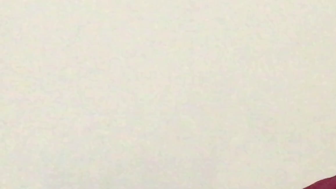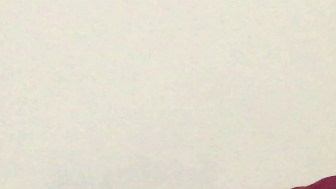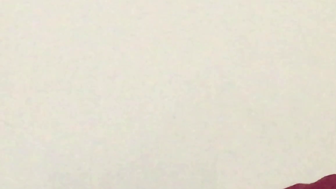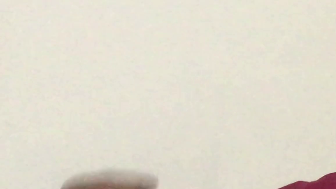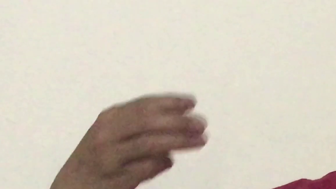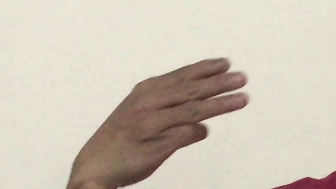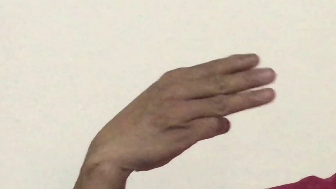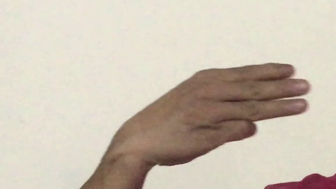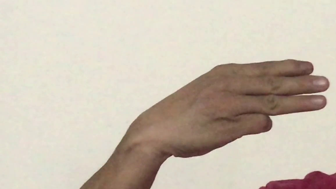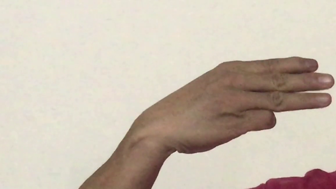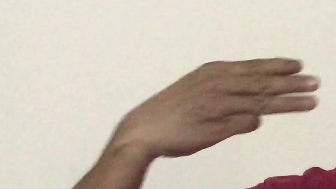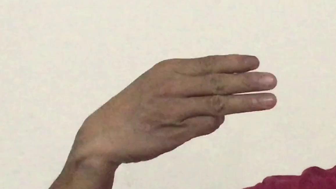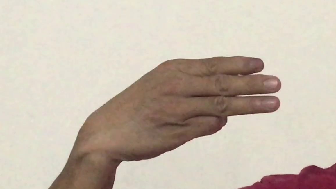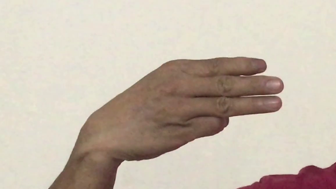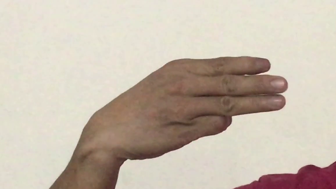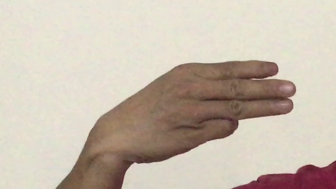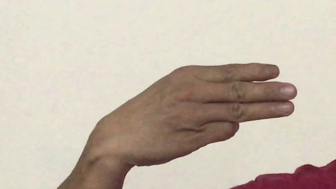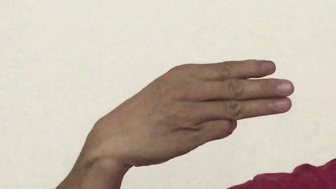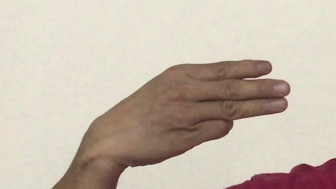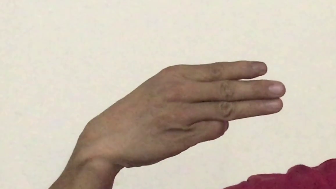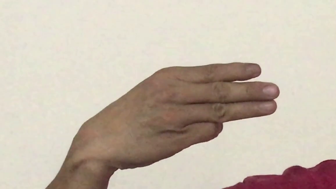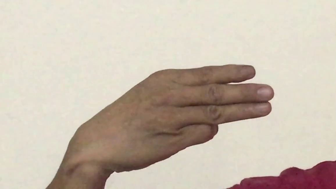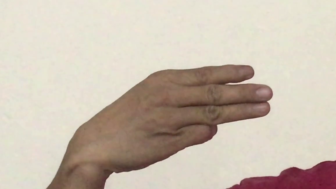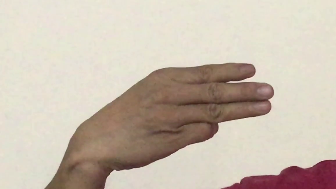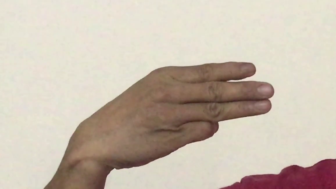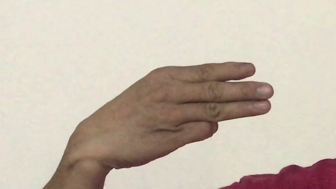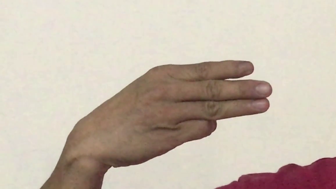घ